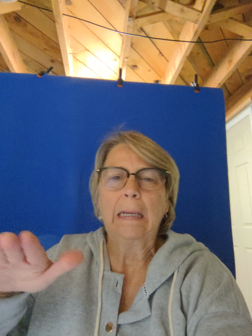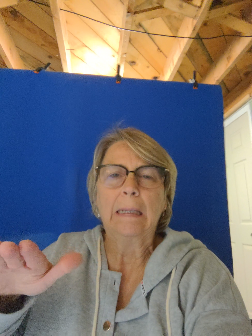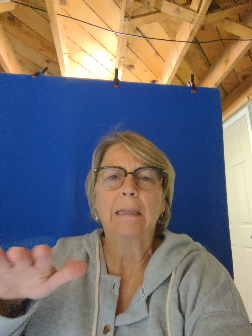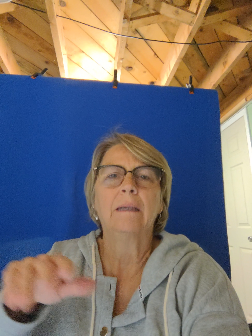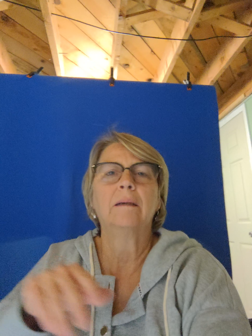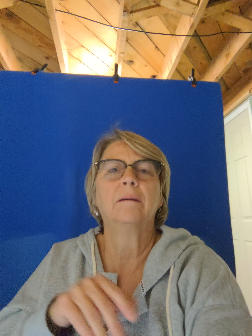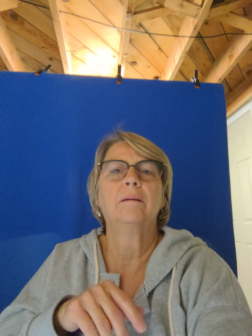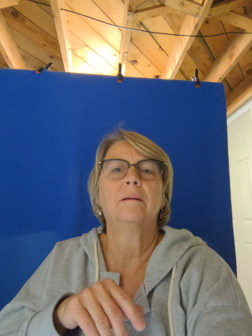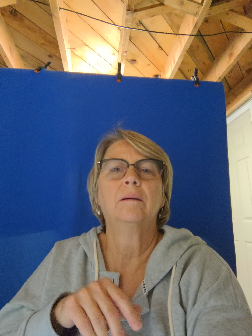clean